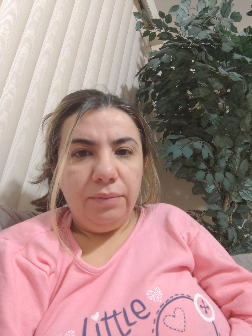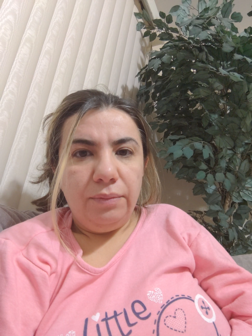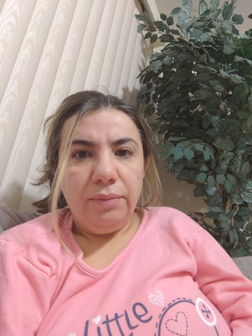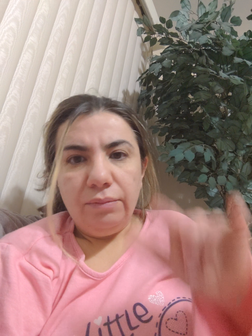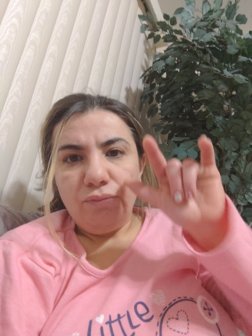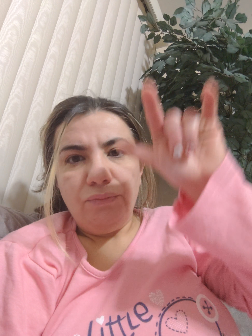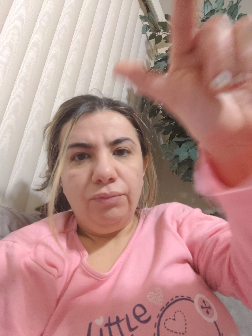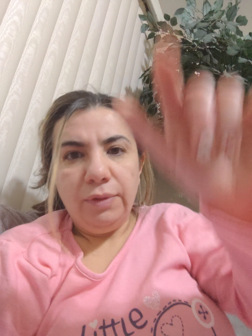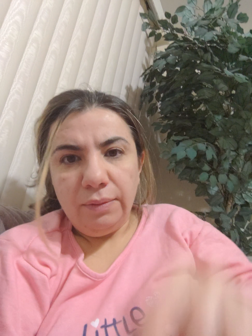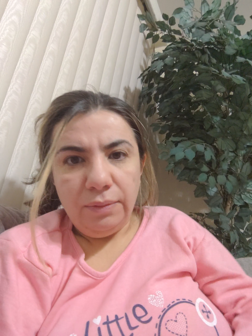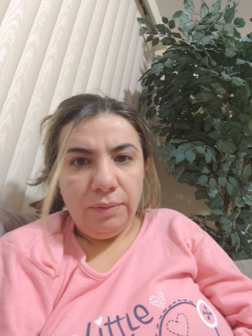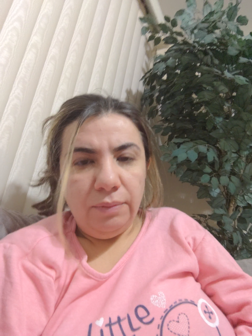airplane